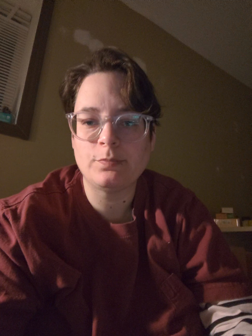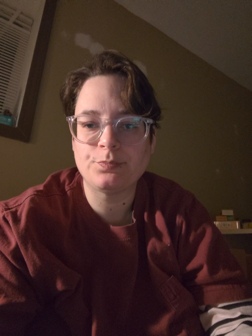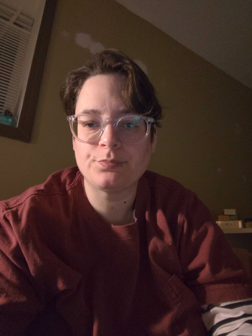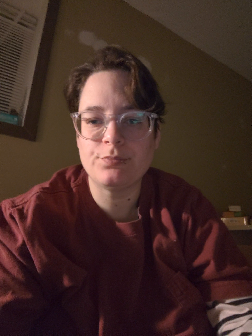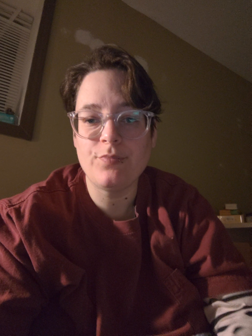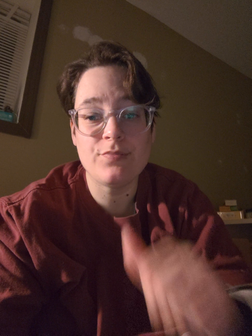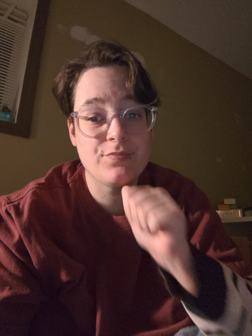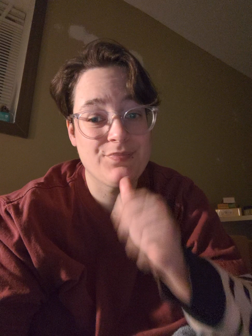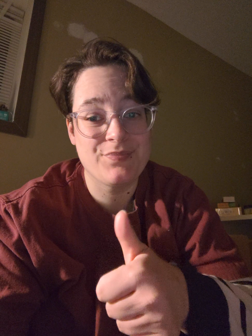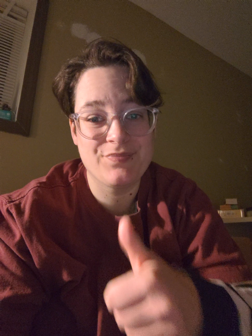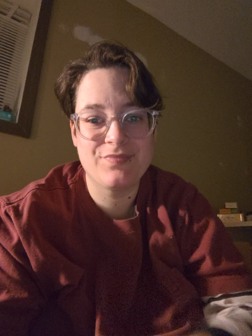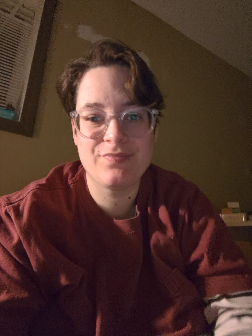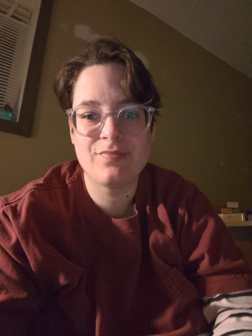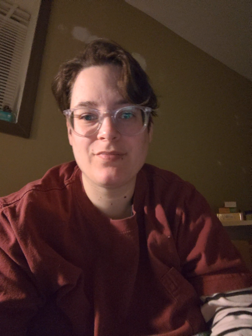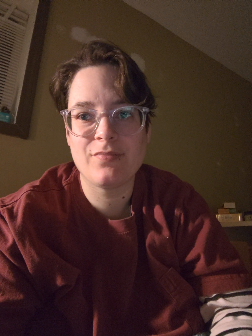not